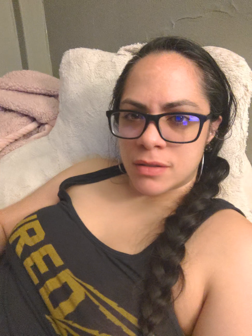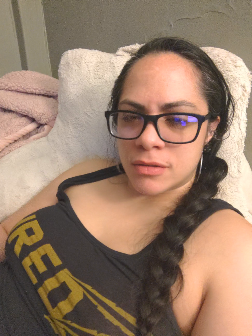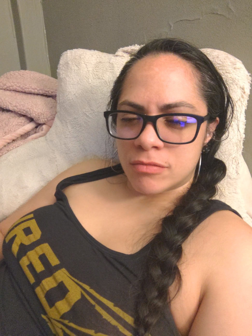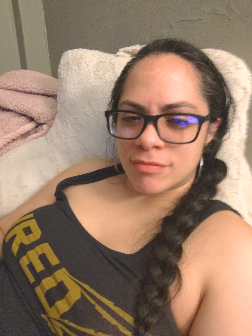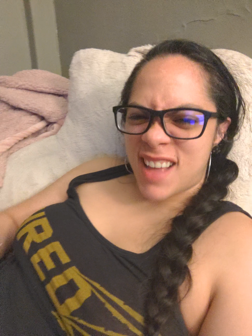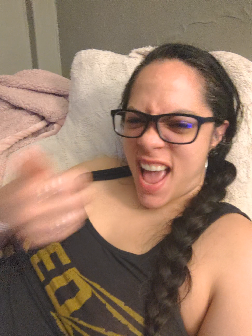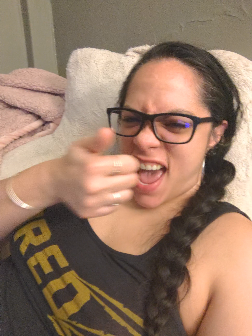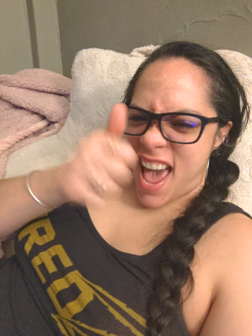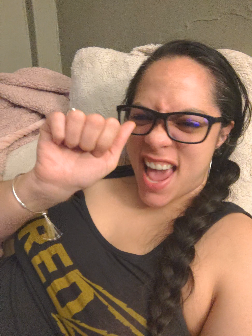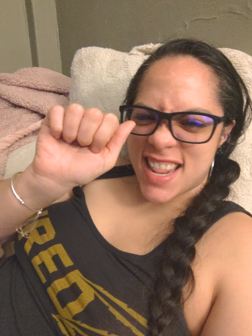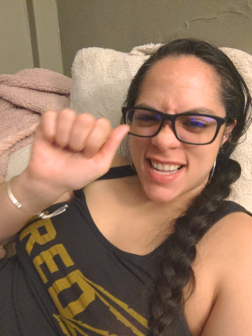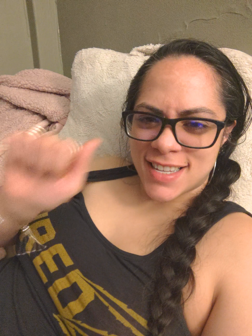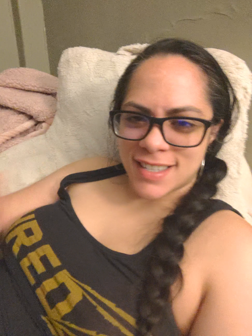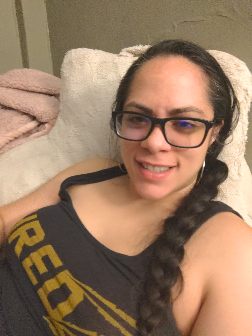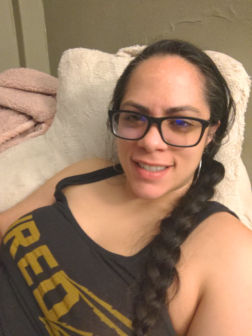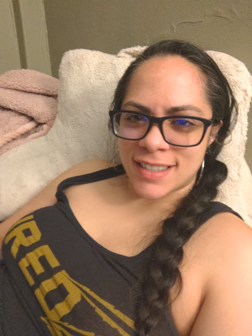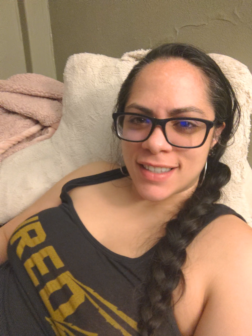any